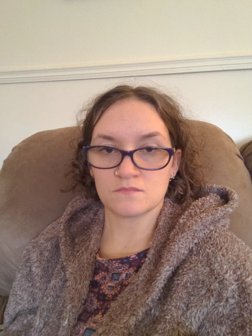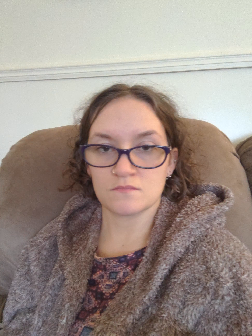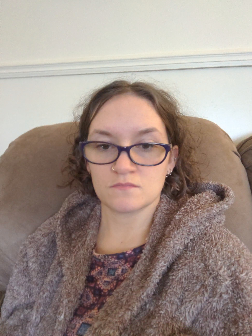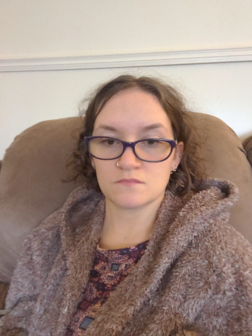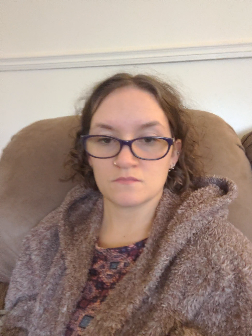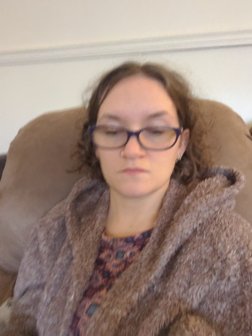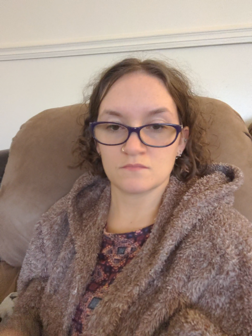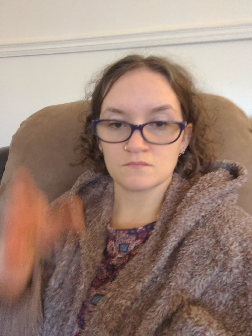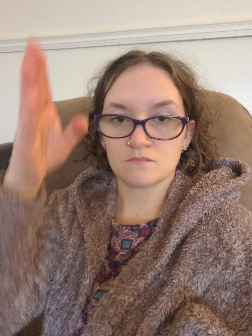person